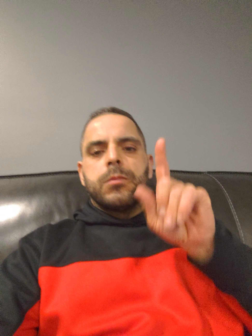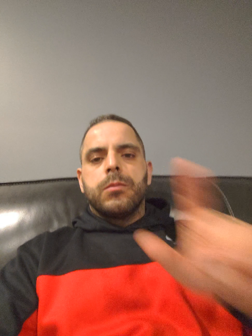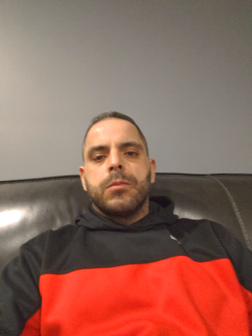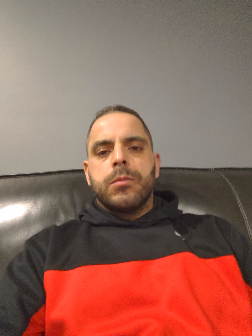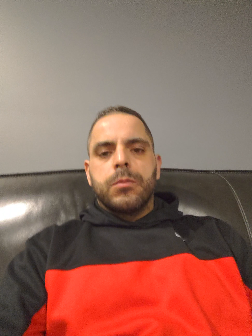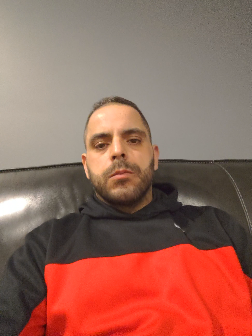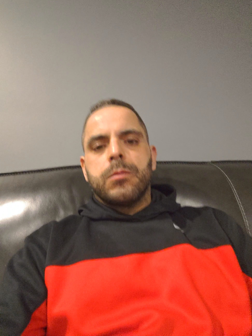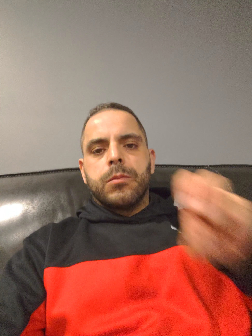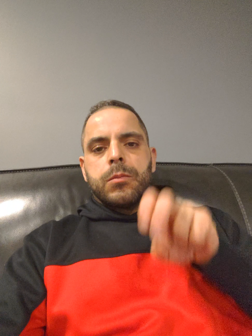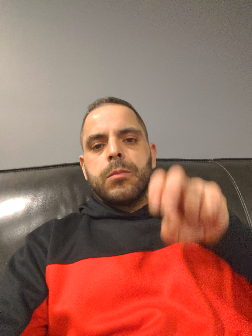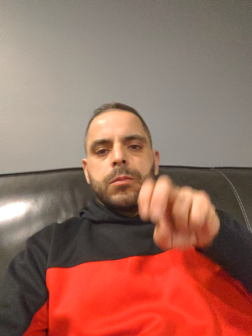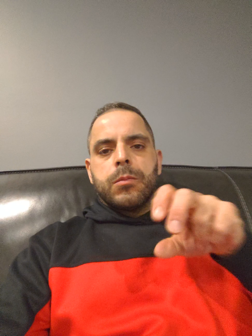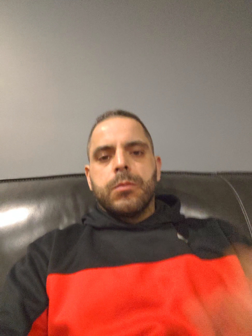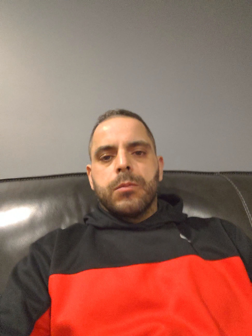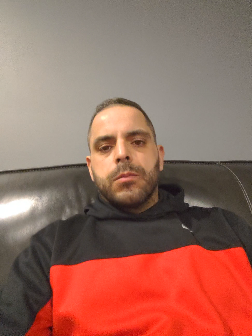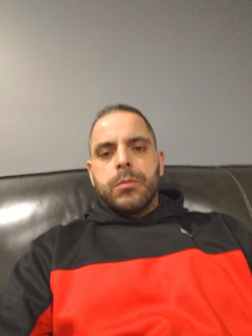chair